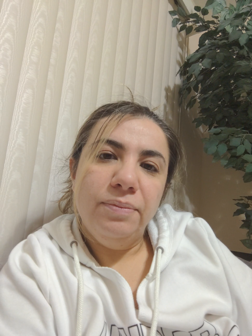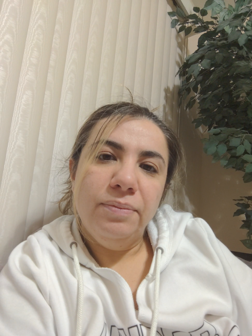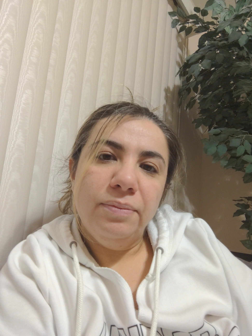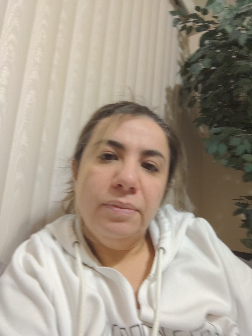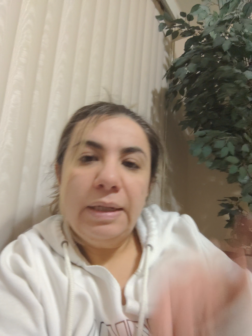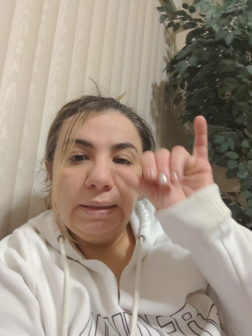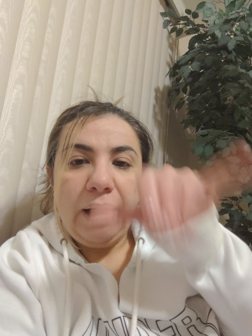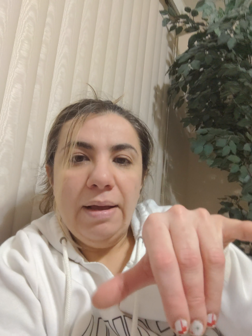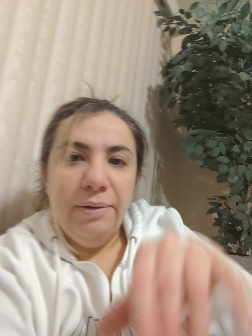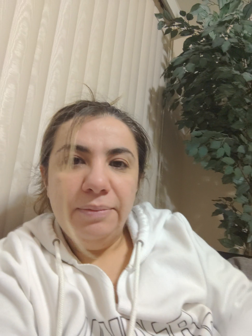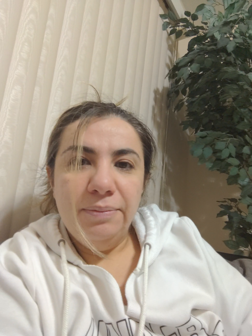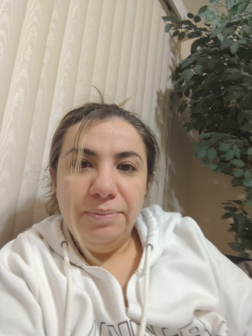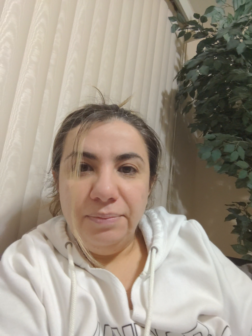that